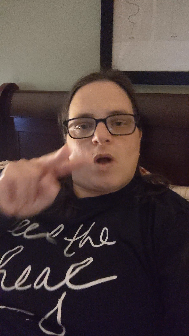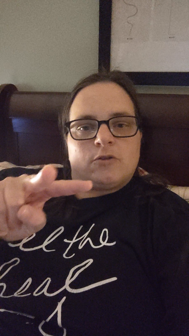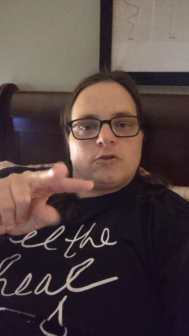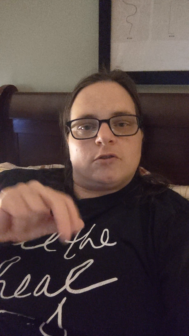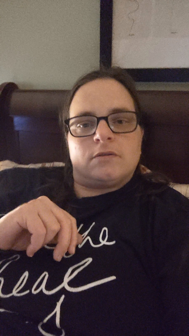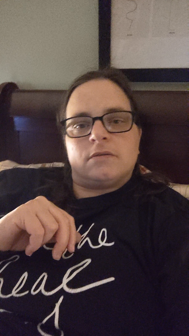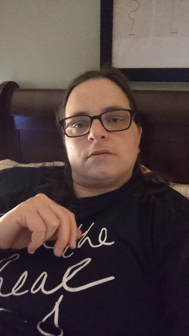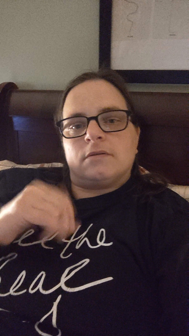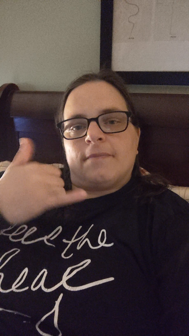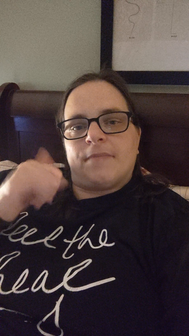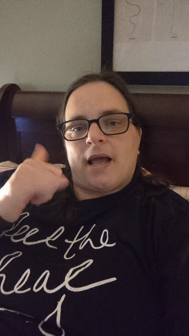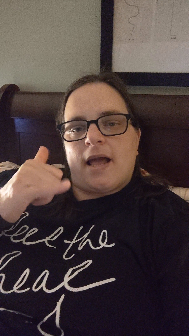play